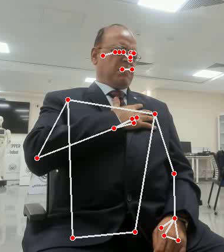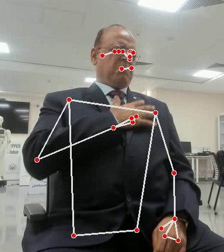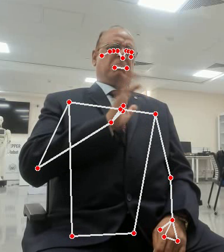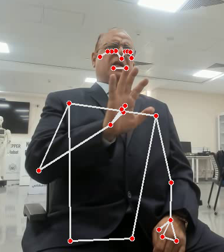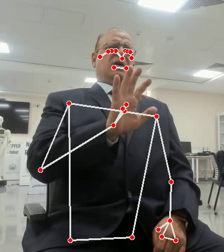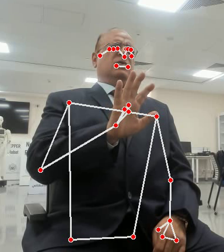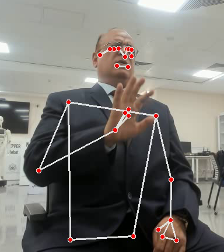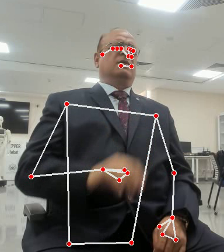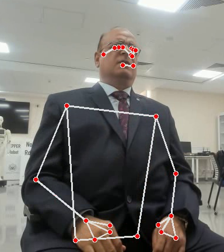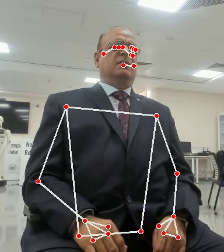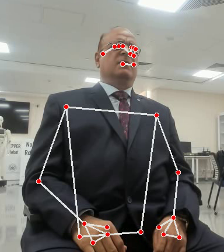bkrh